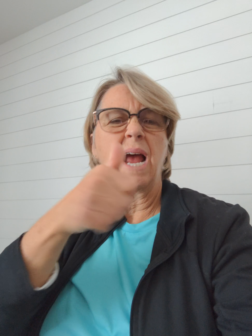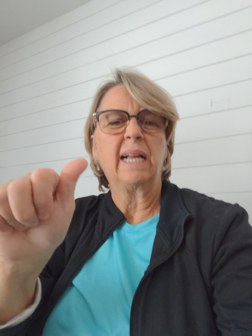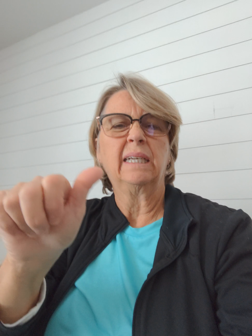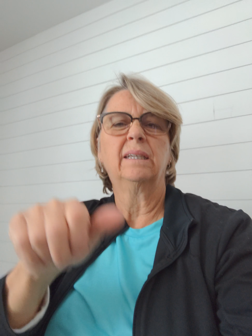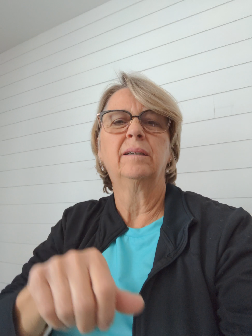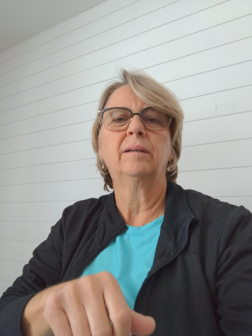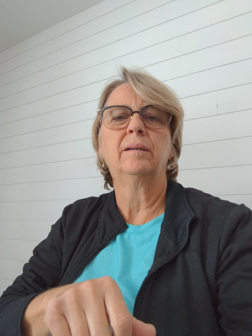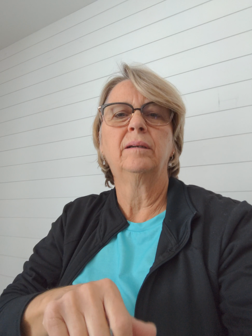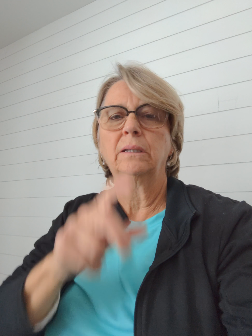any